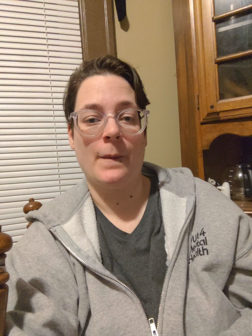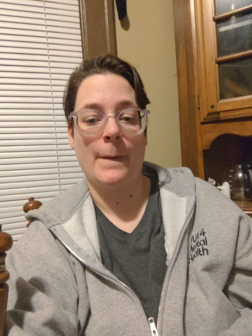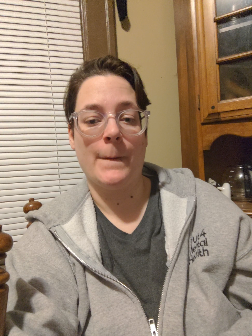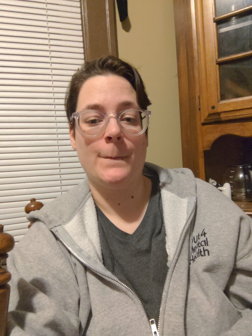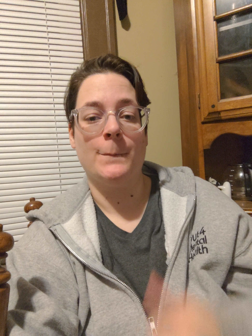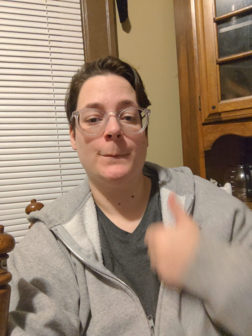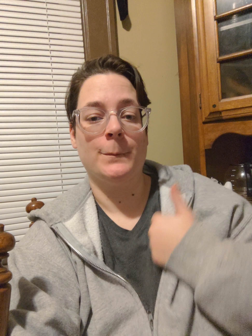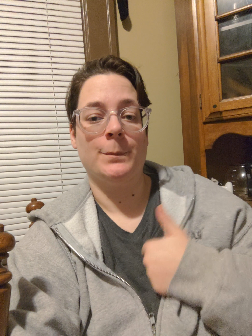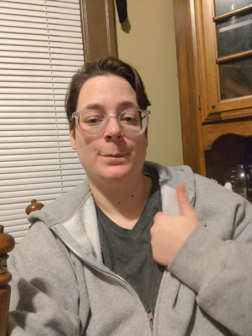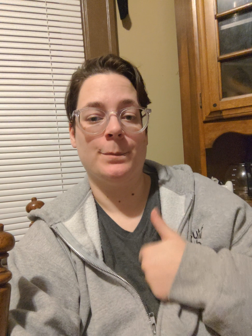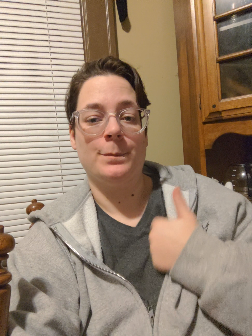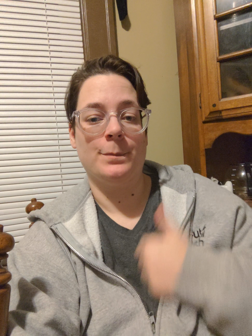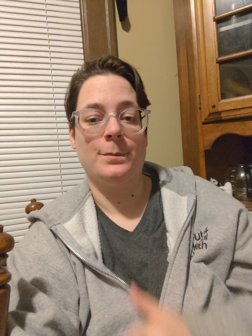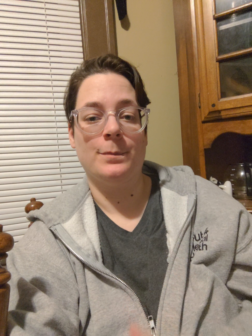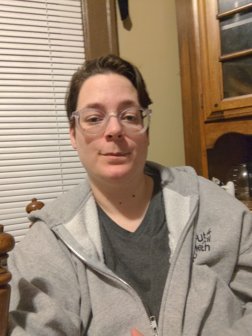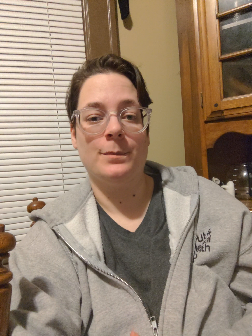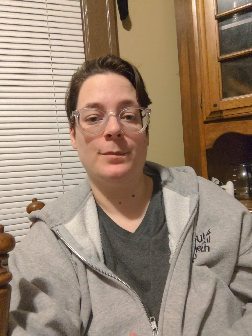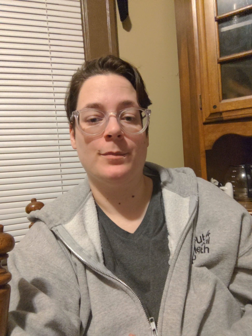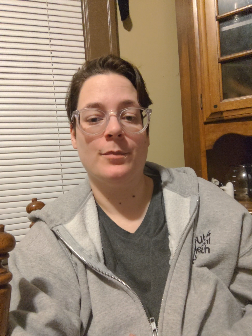bath